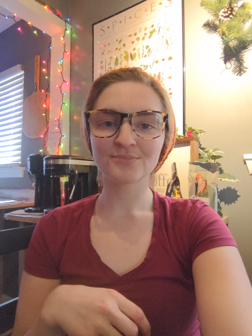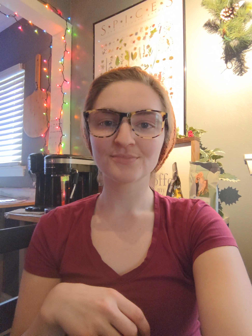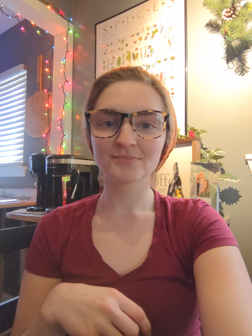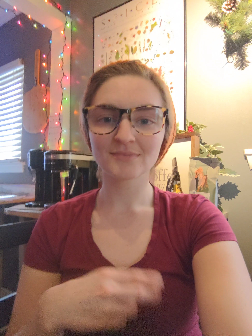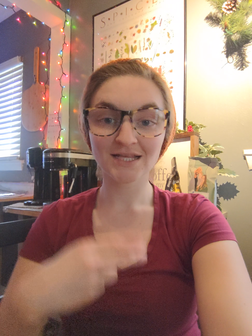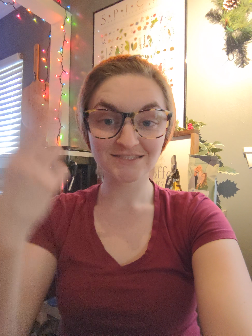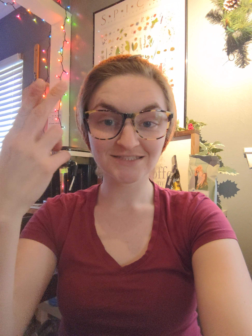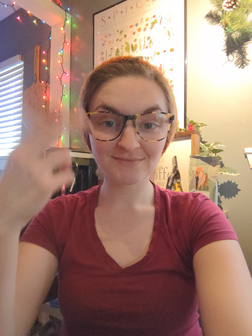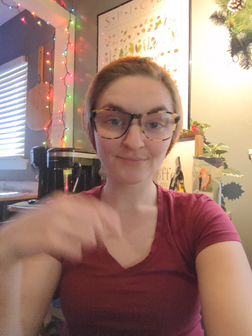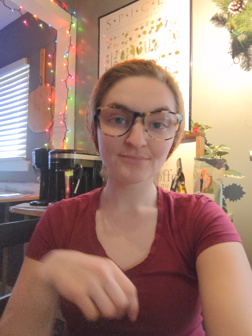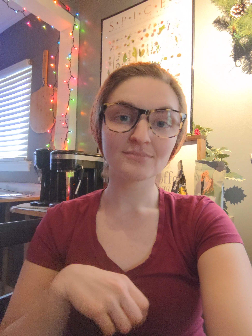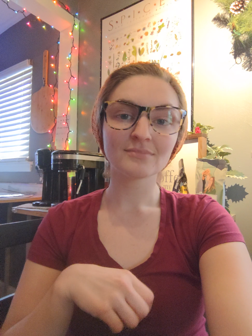high